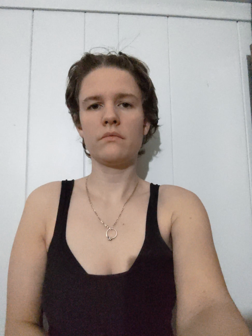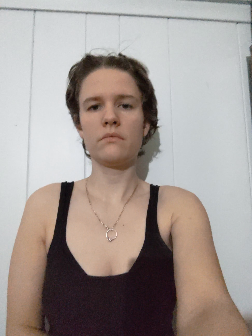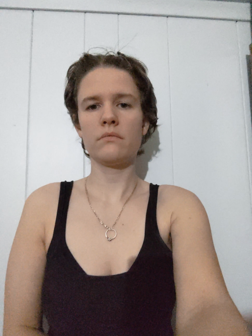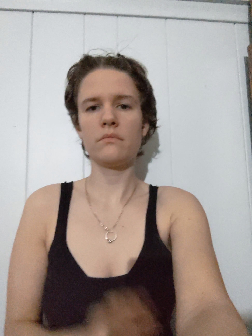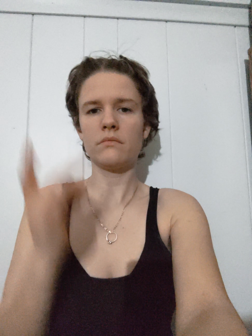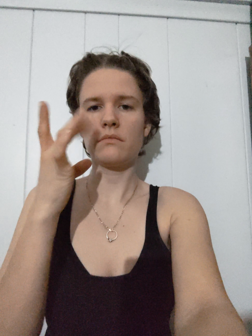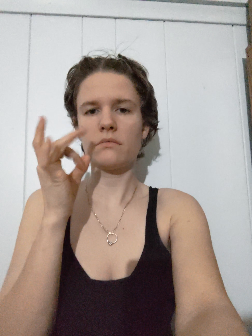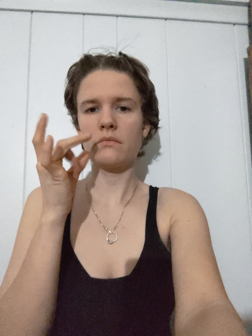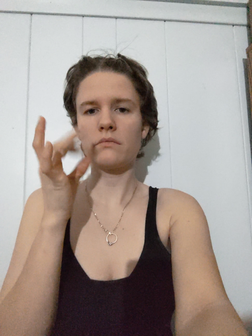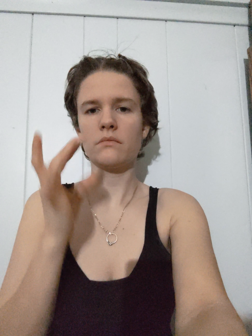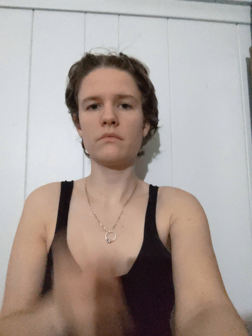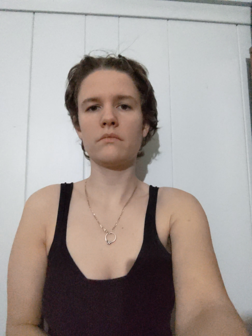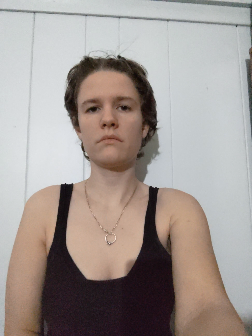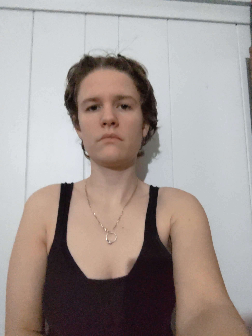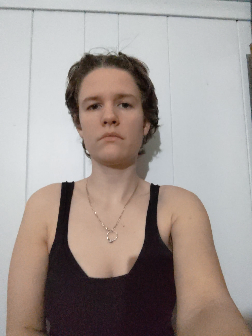snack